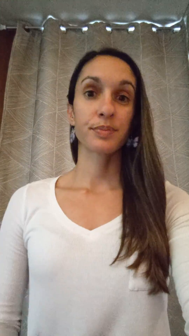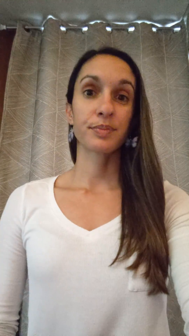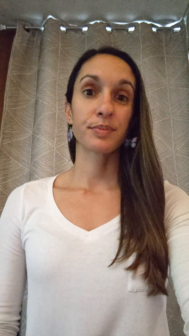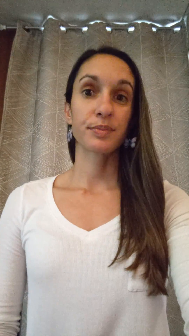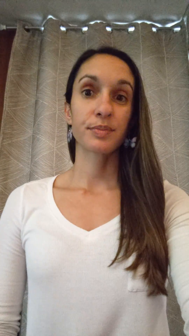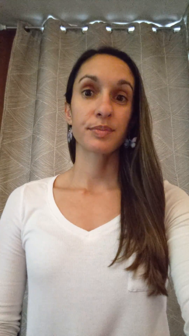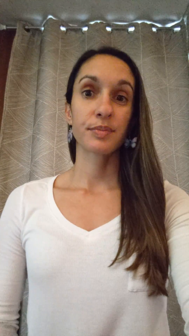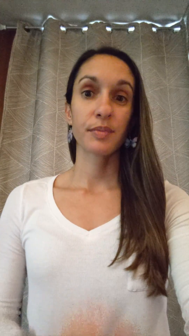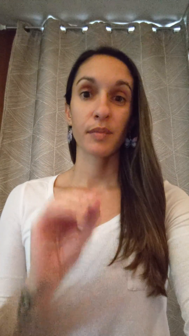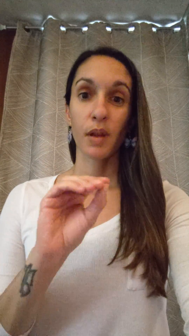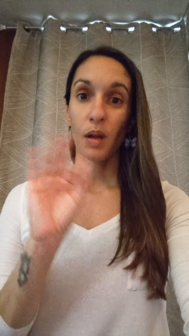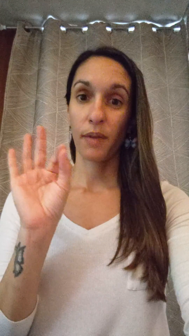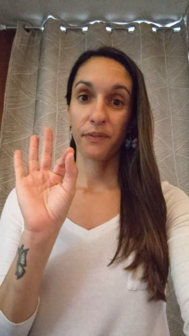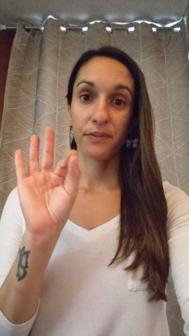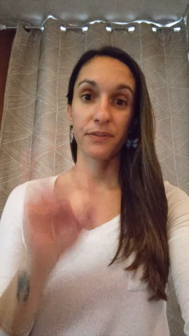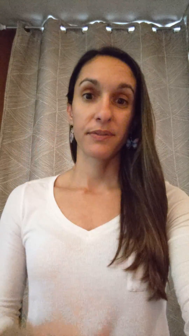off